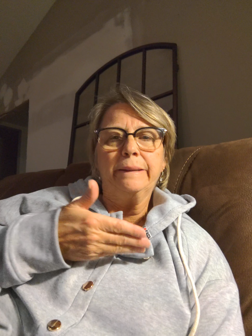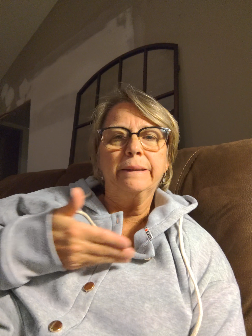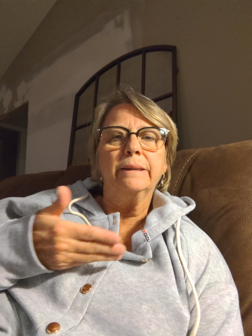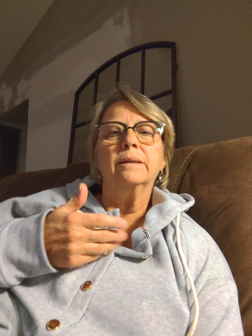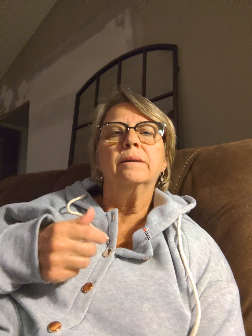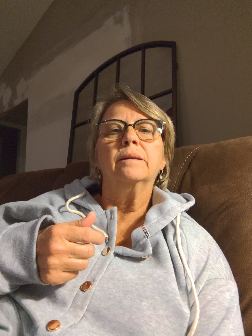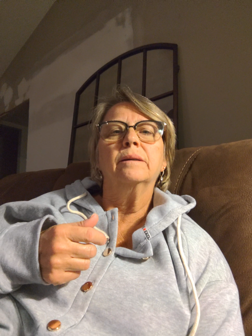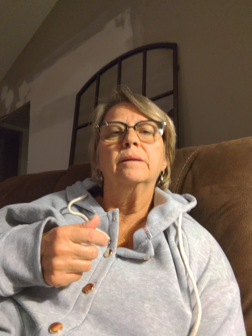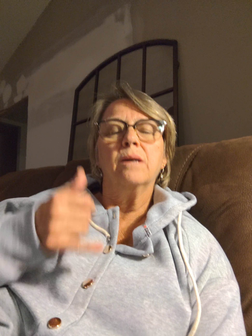kitty